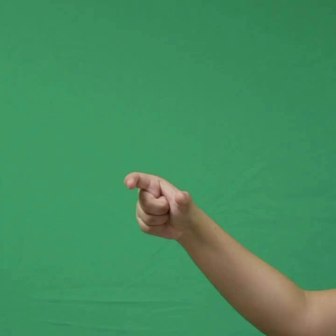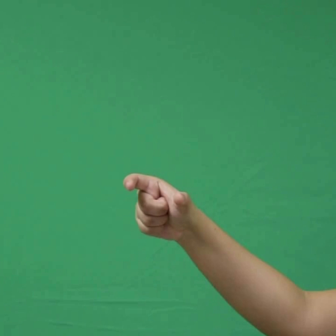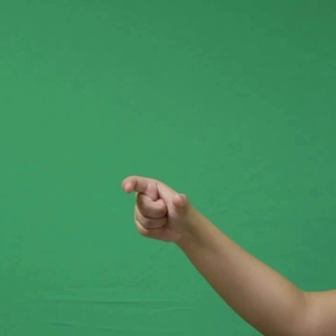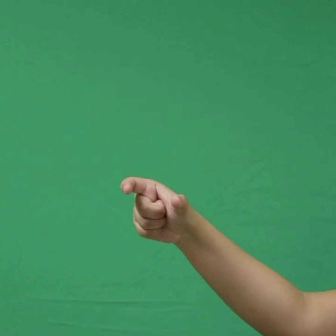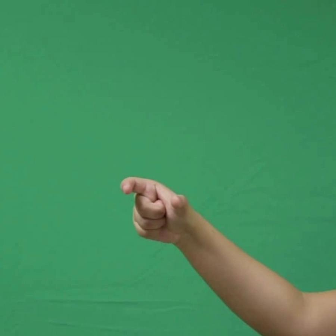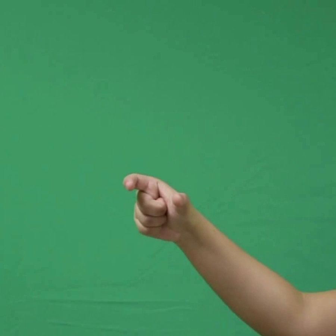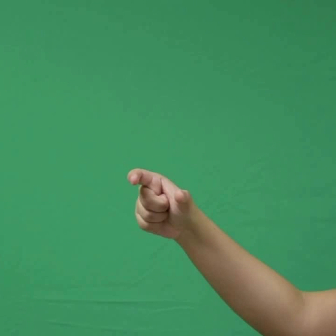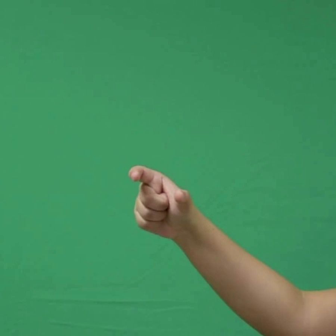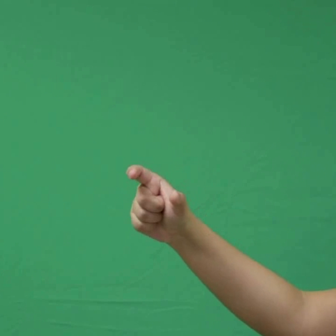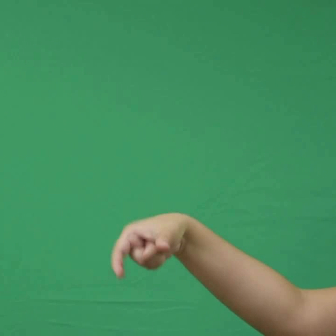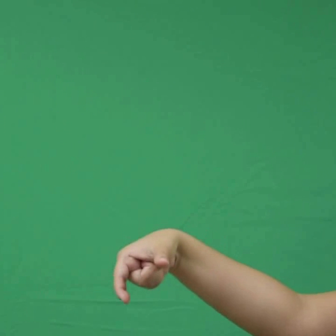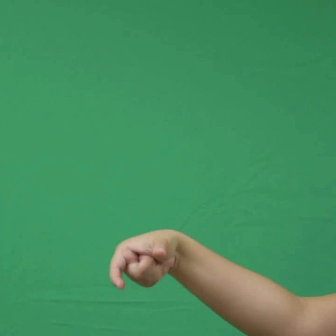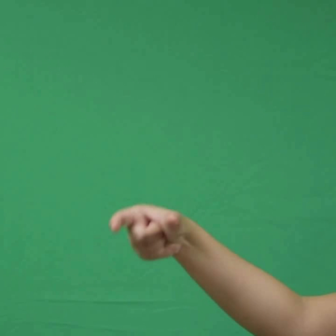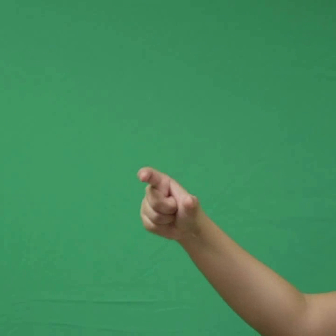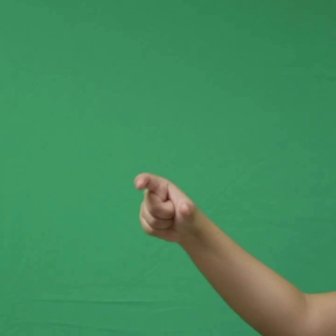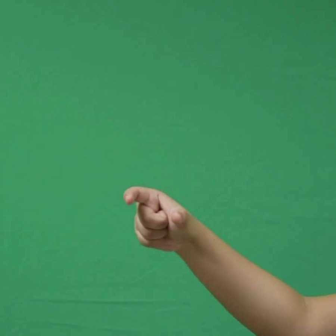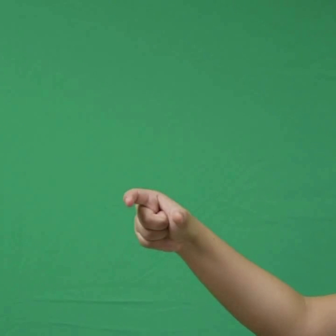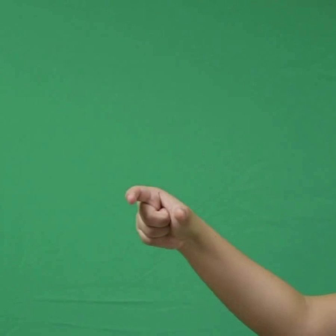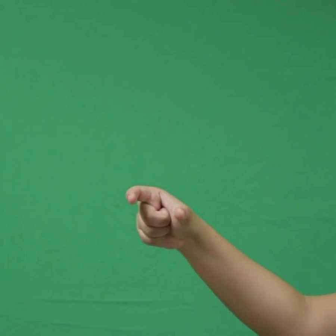Q